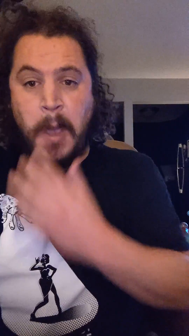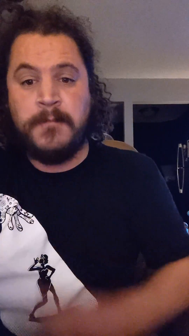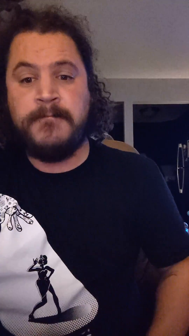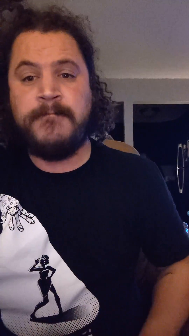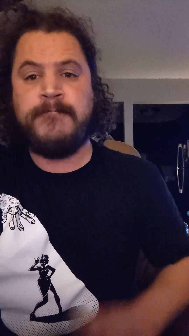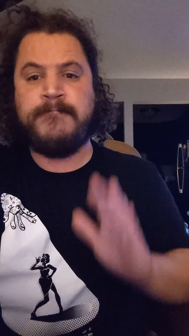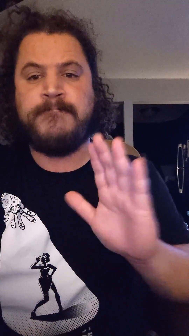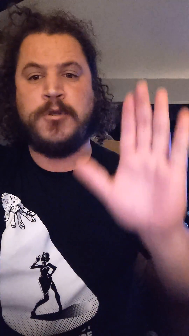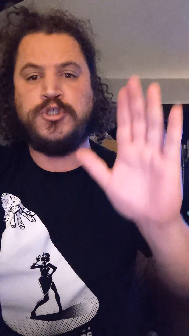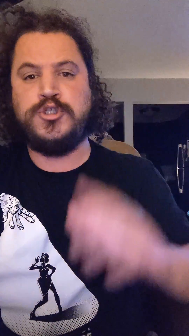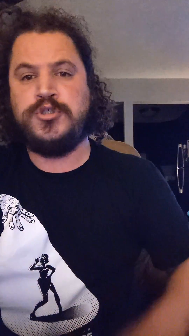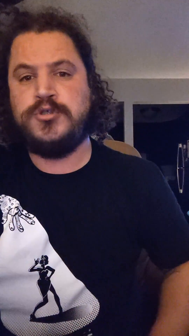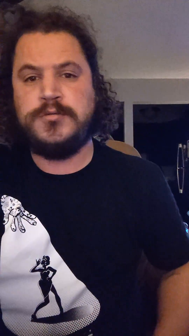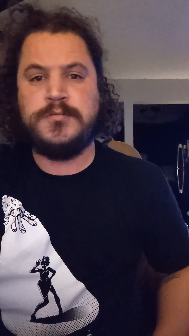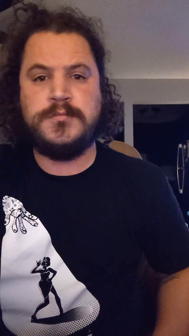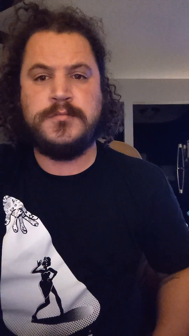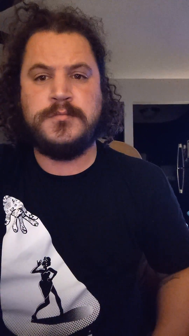push